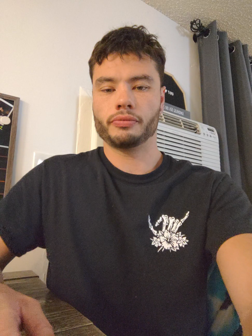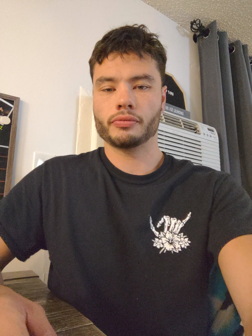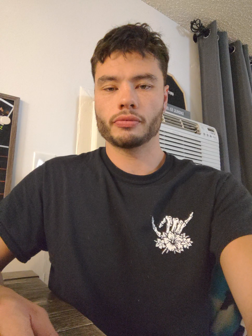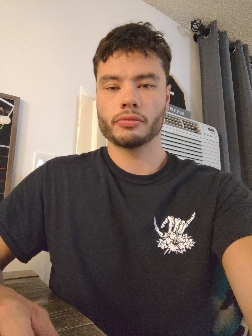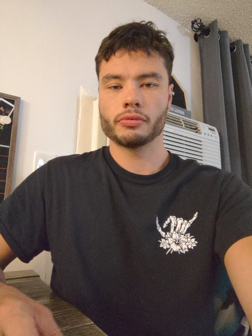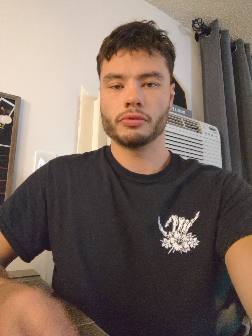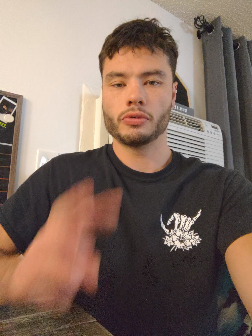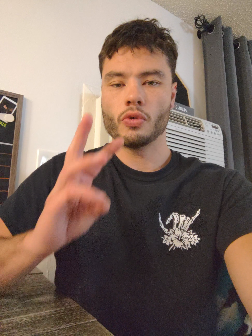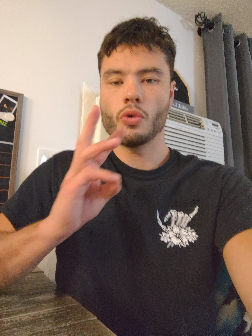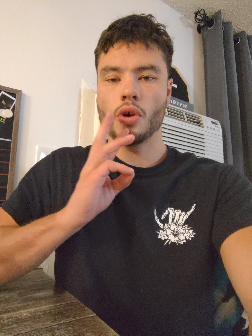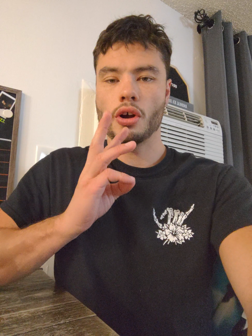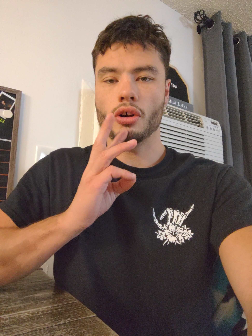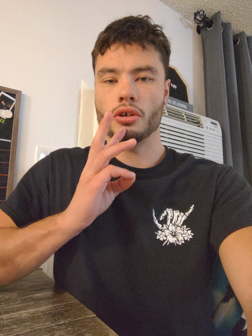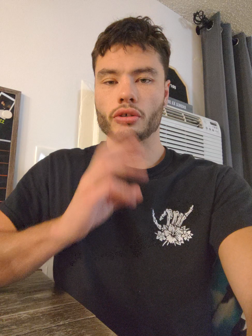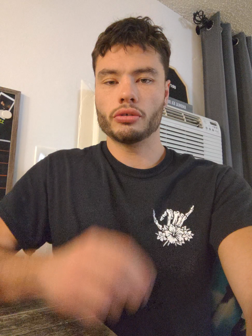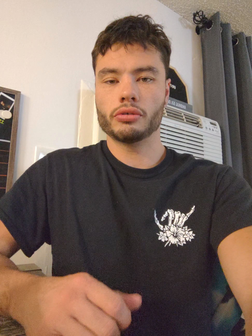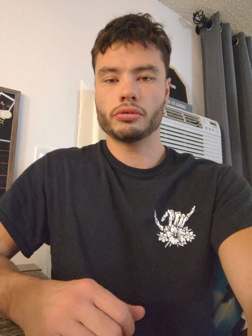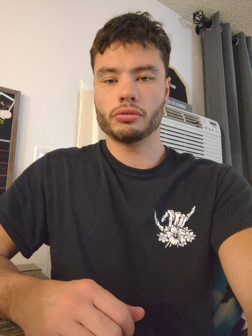water